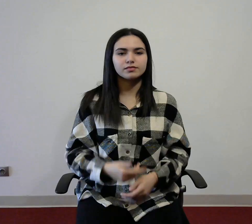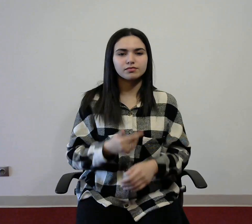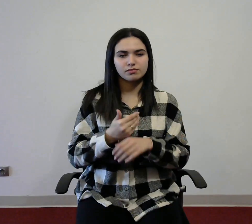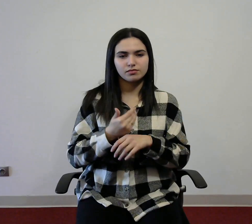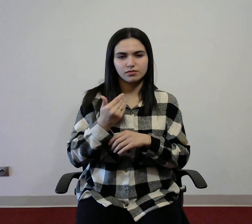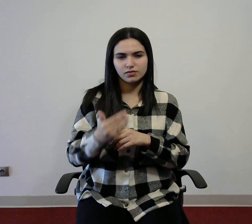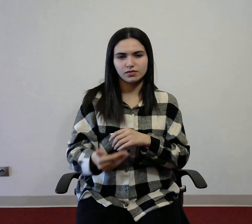gecikmək